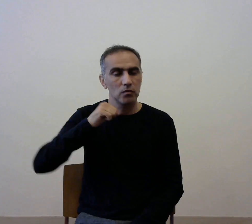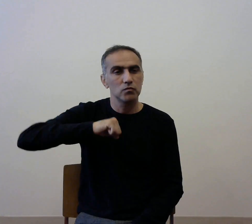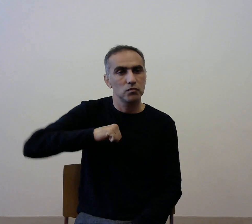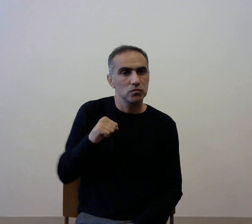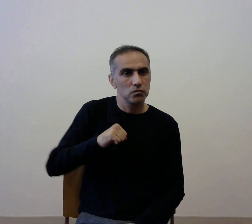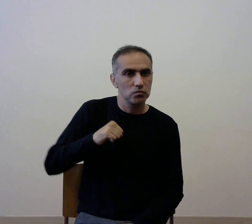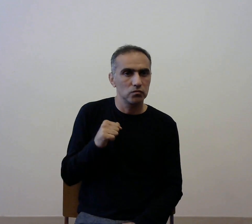dost